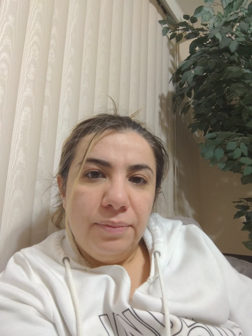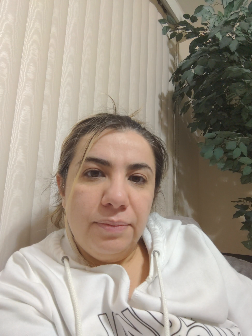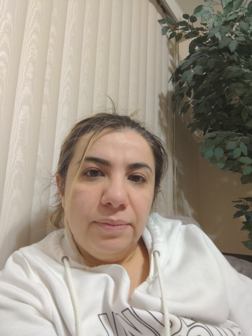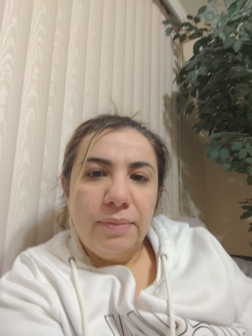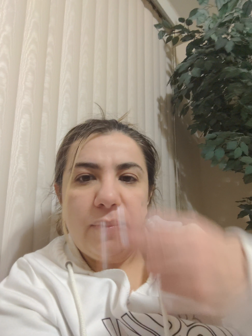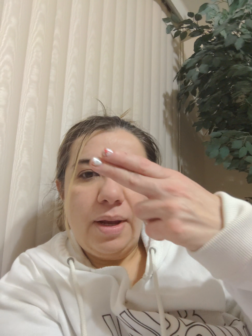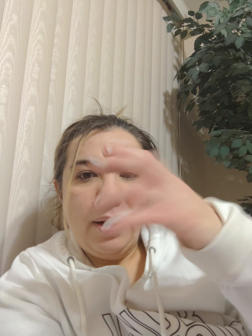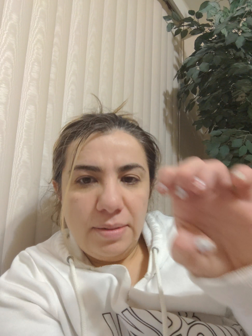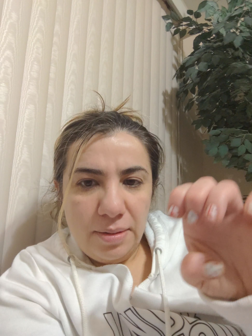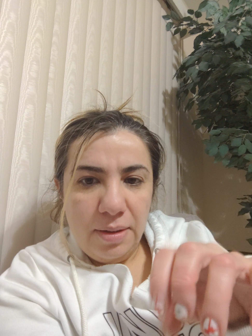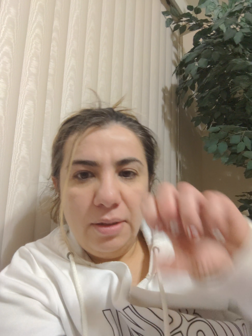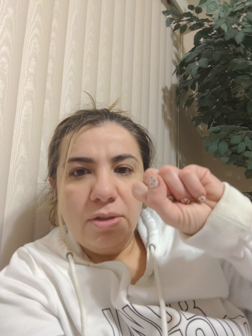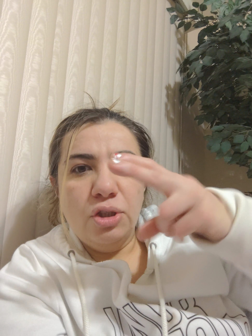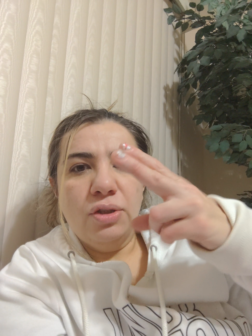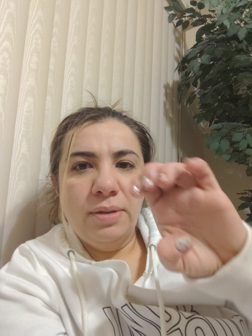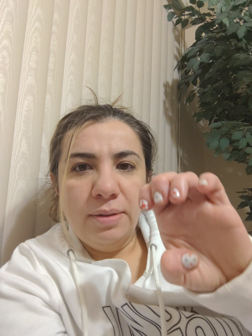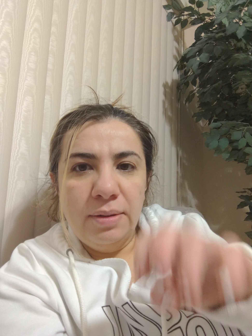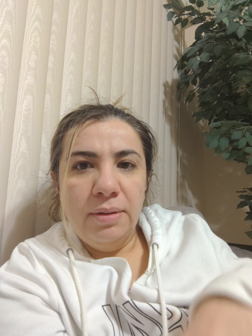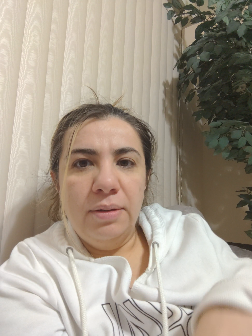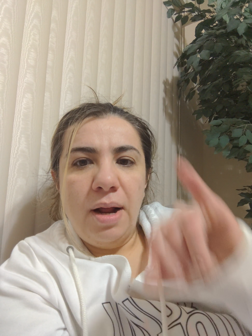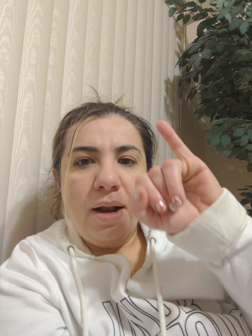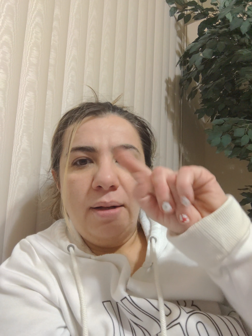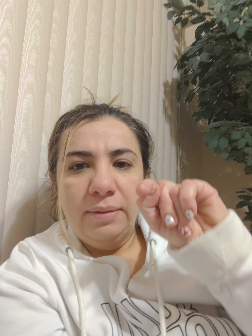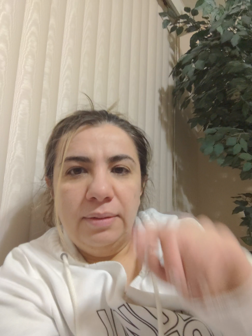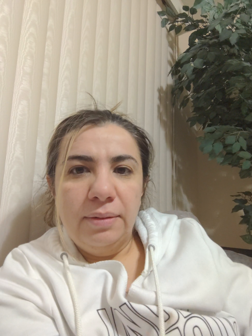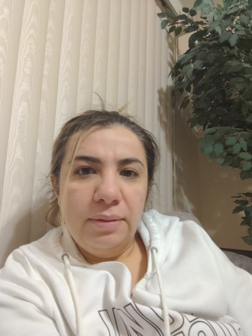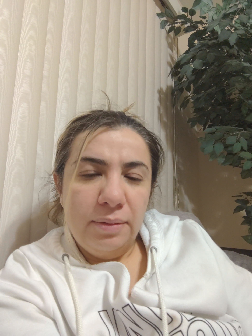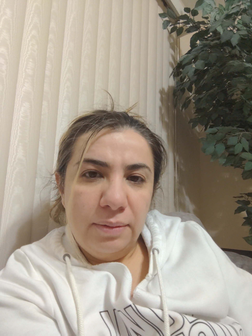he/she/it